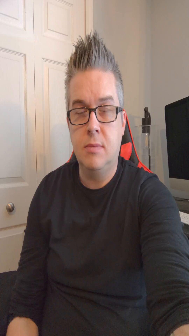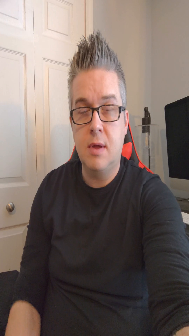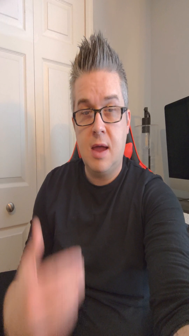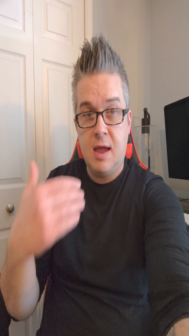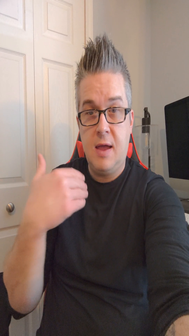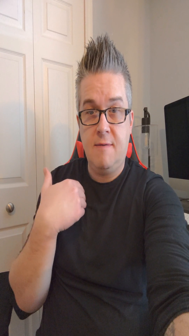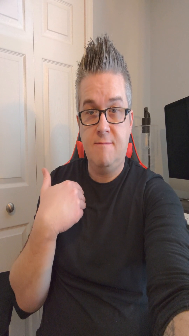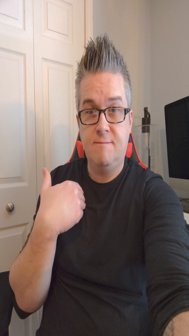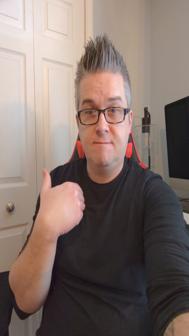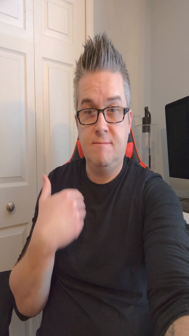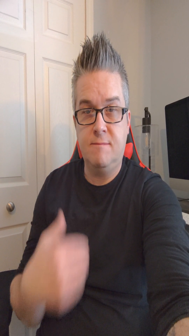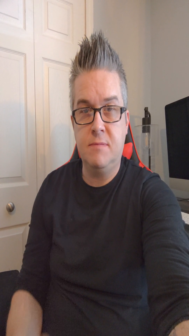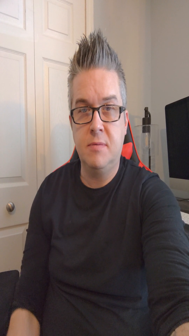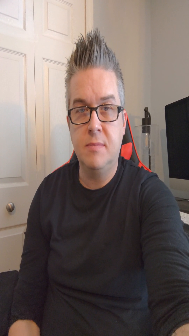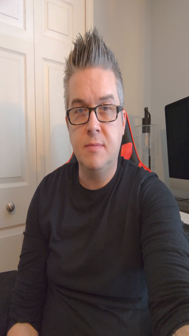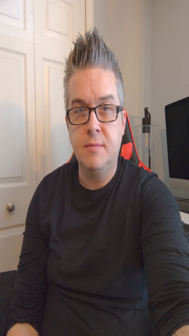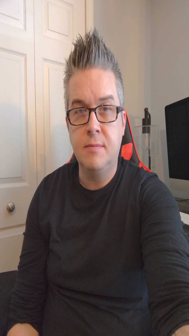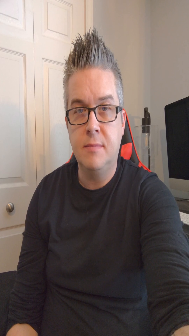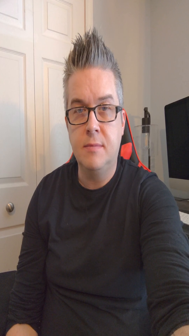have